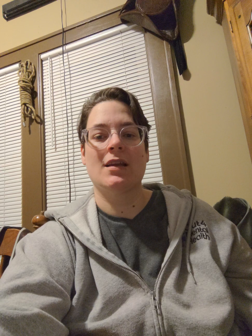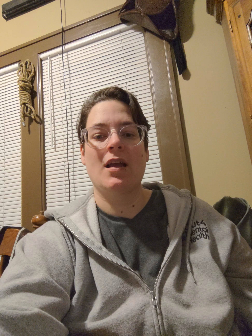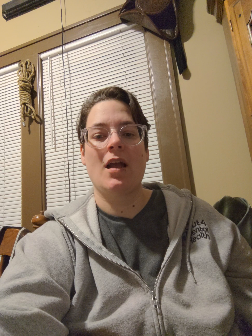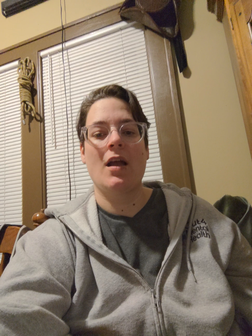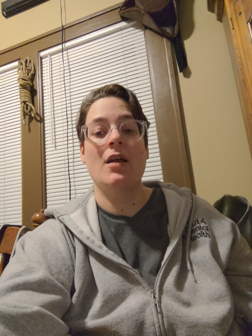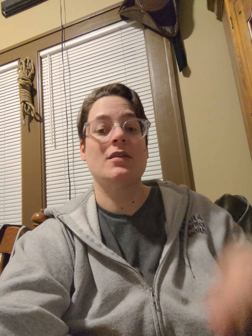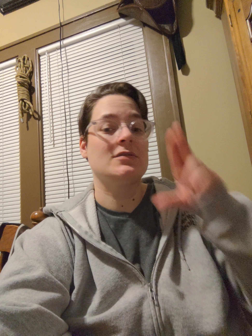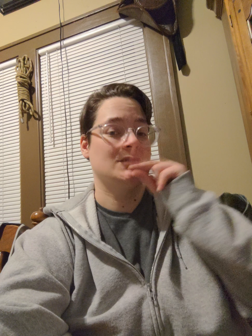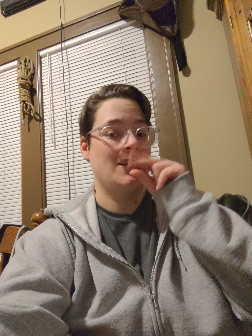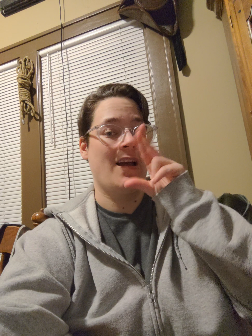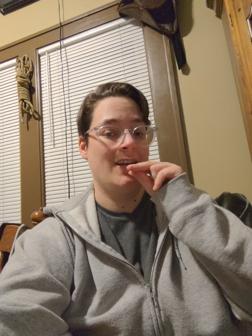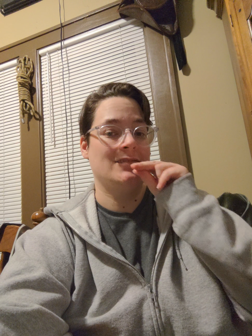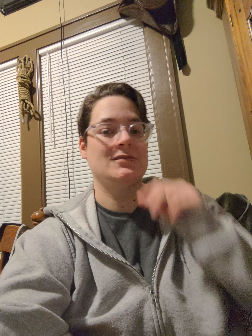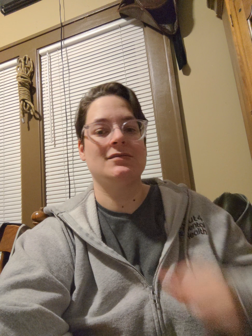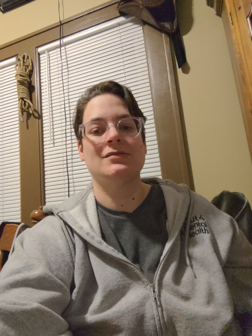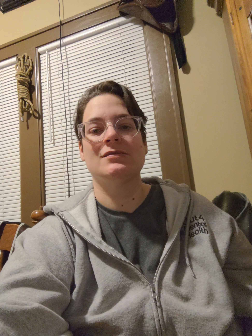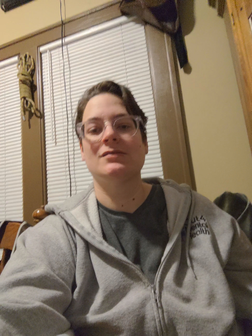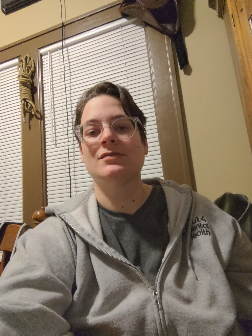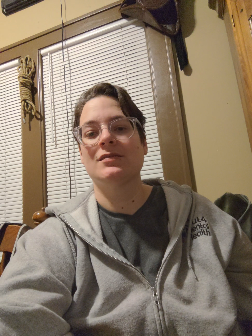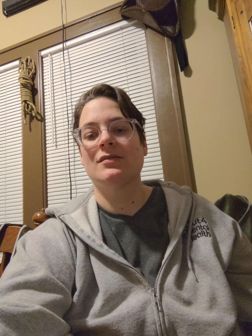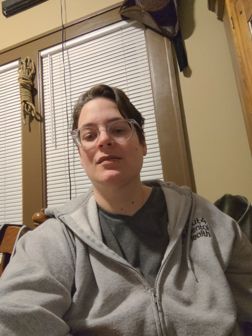duck